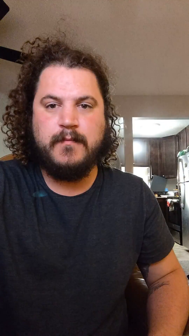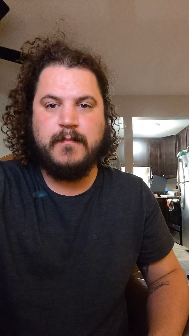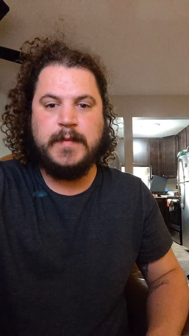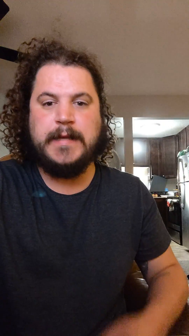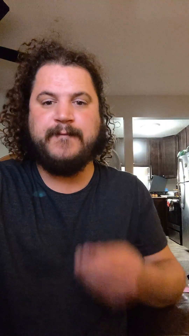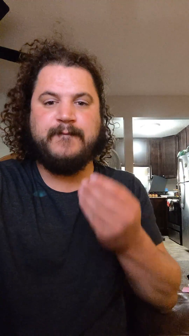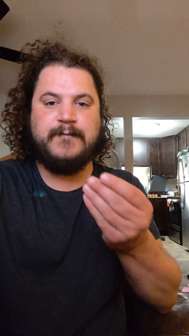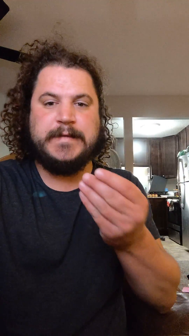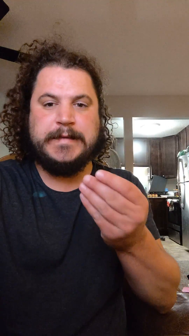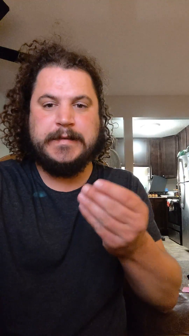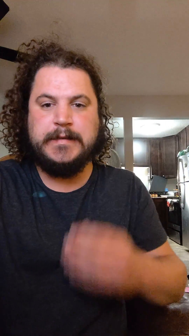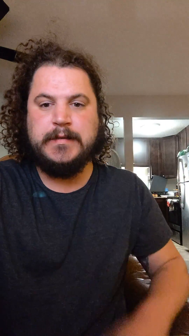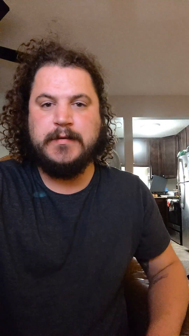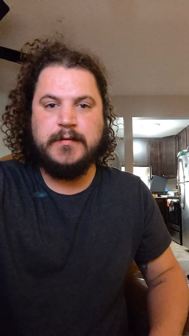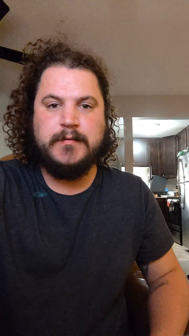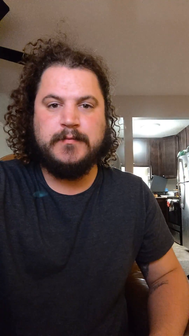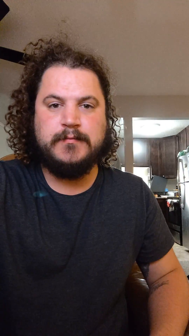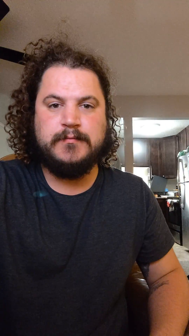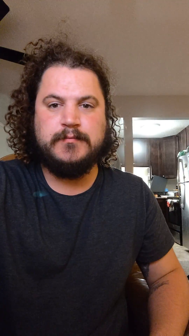feed